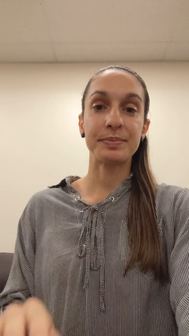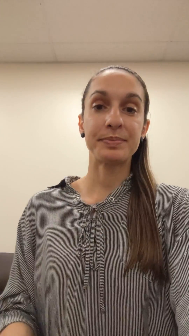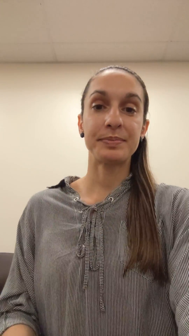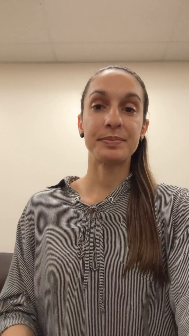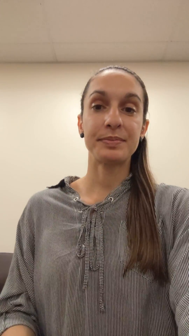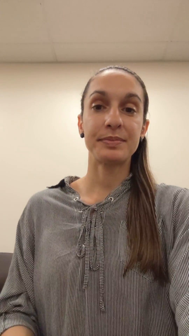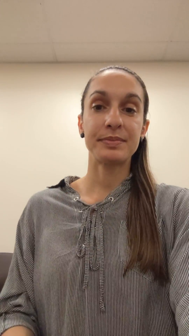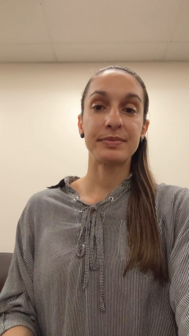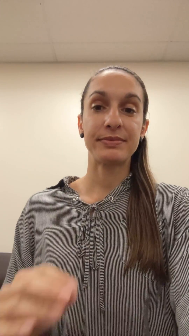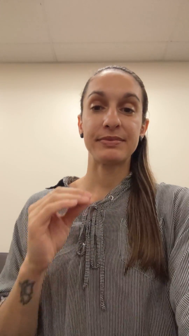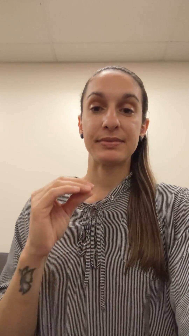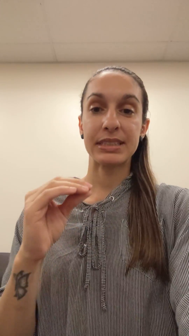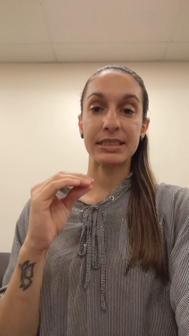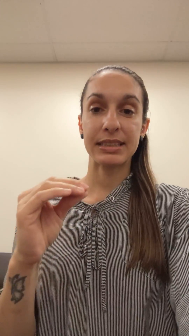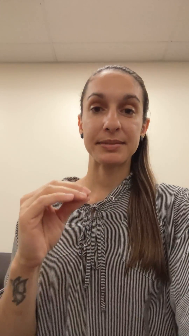fix